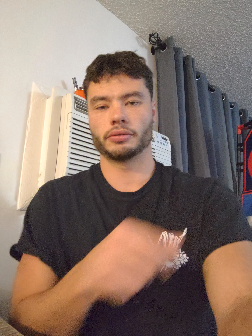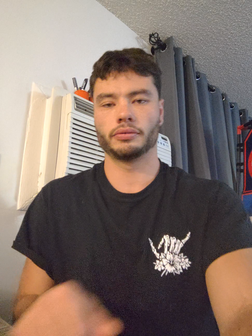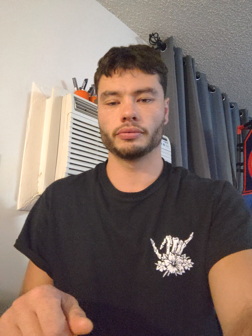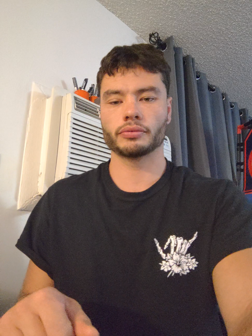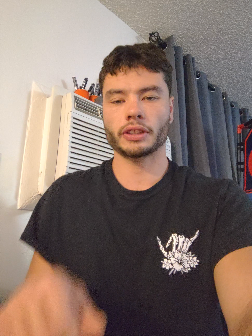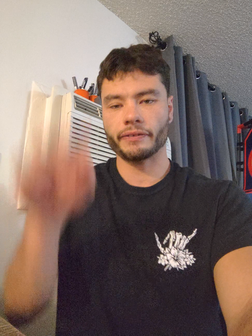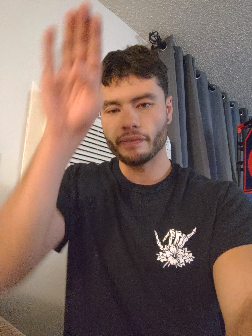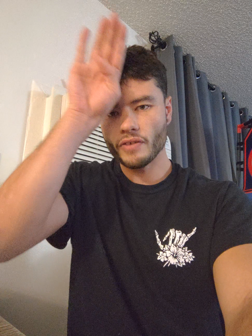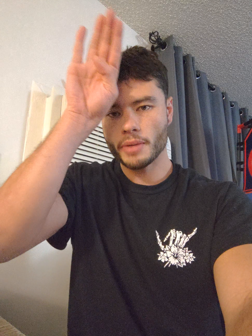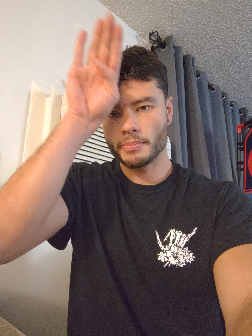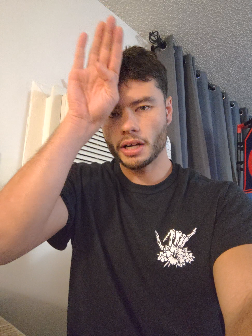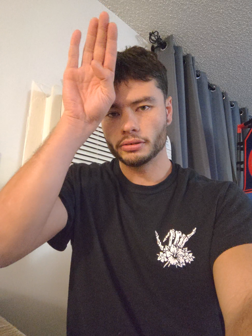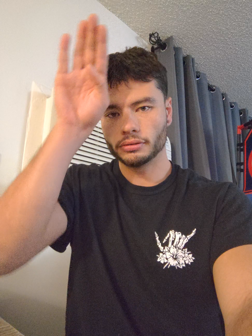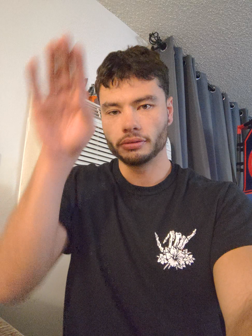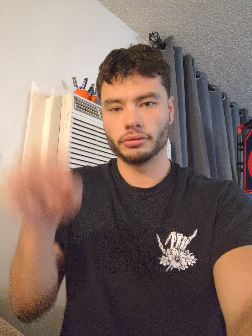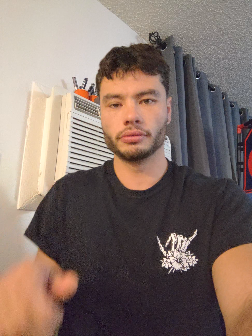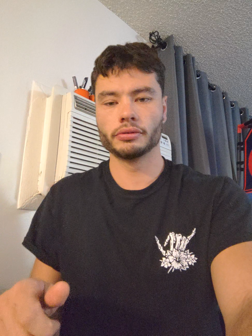fireman